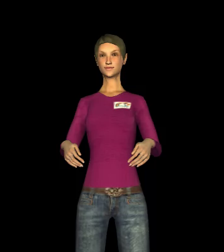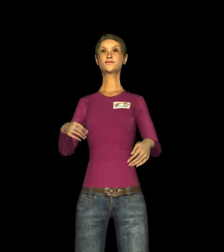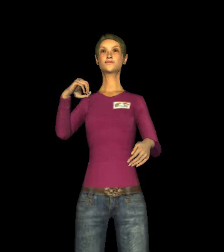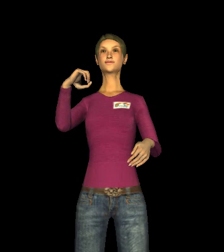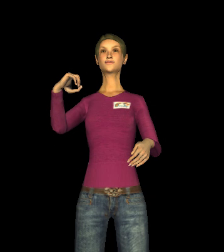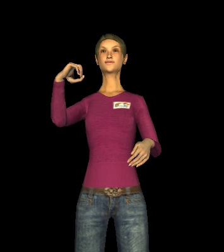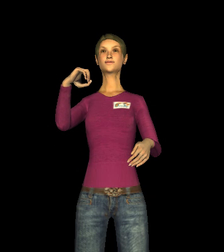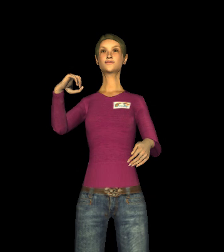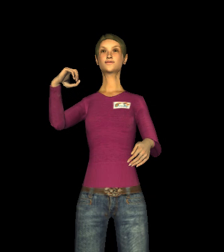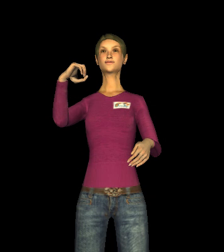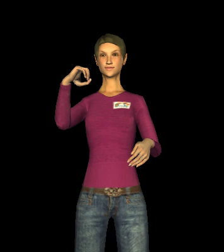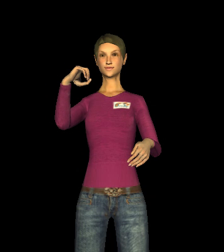أكتوبر